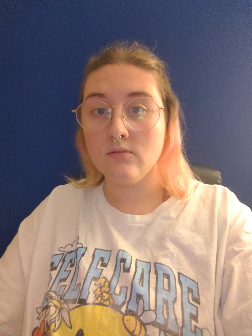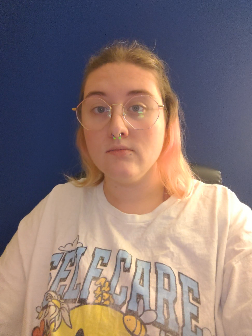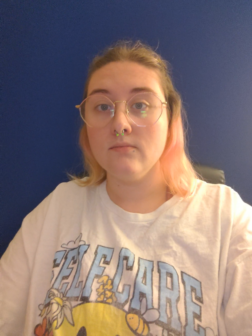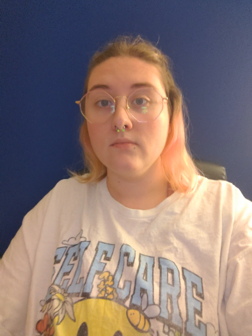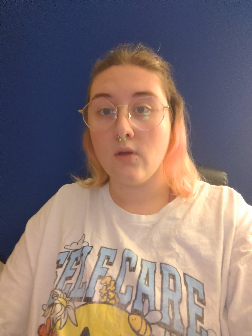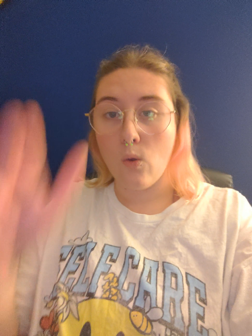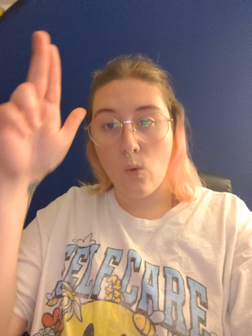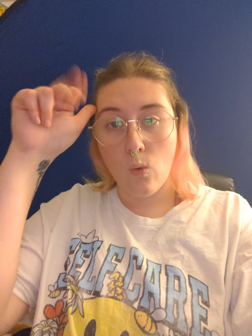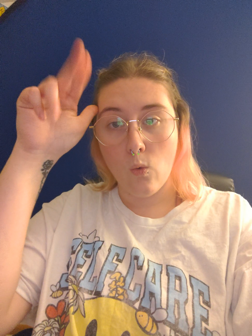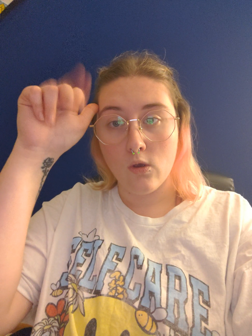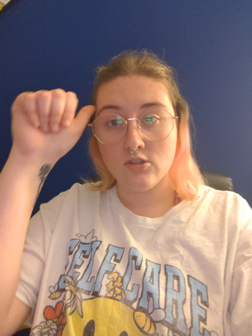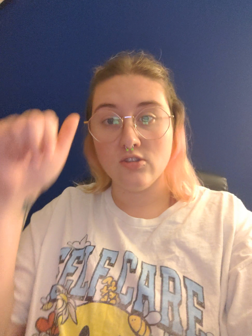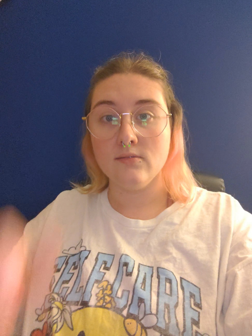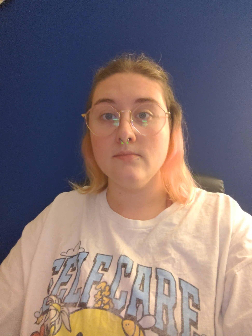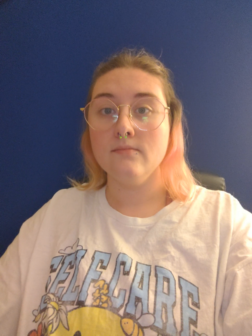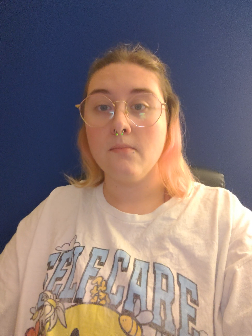horse